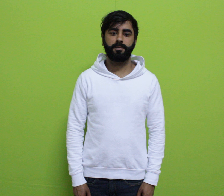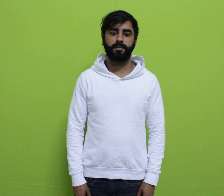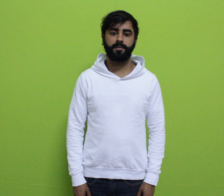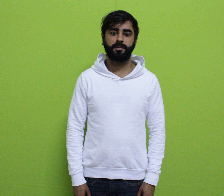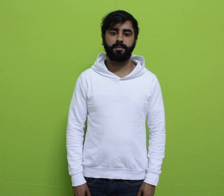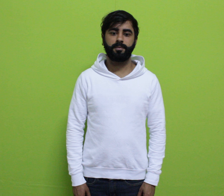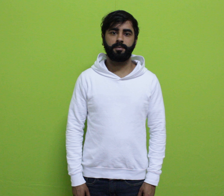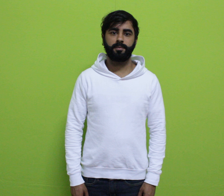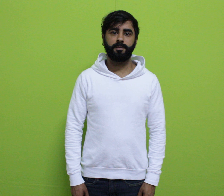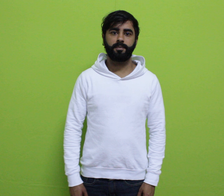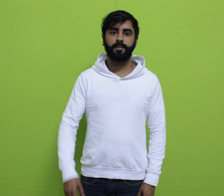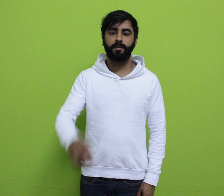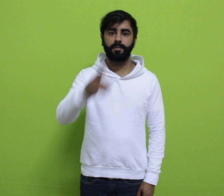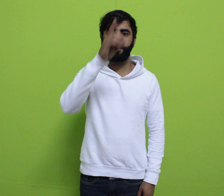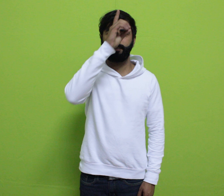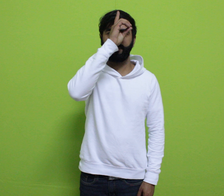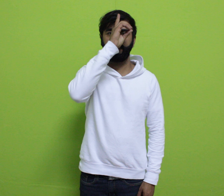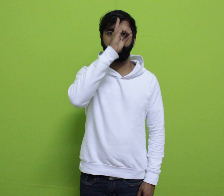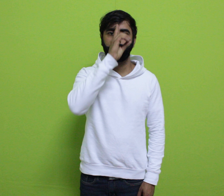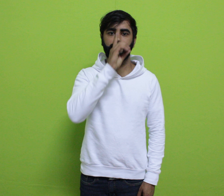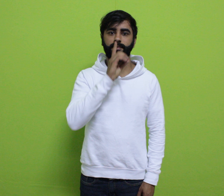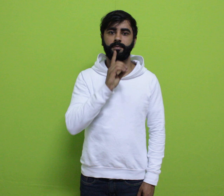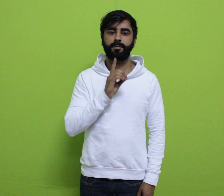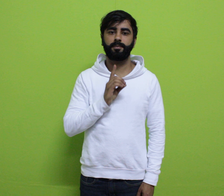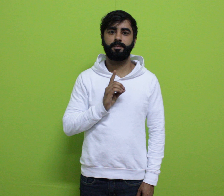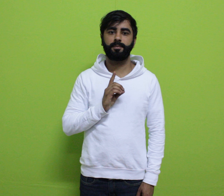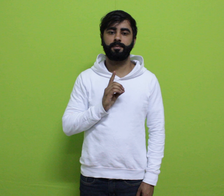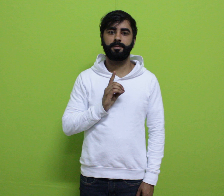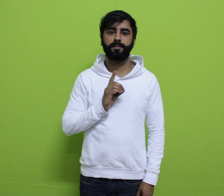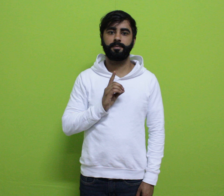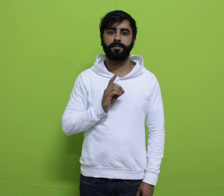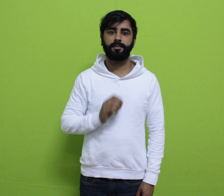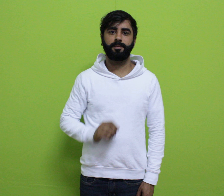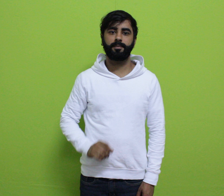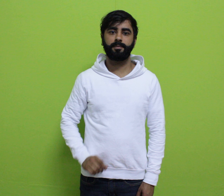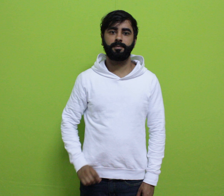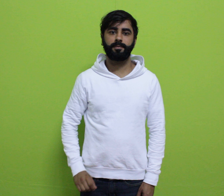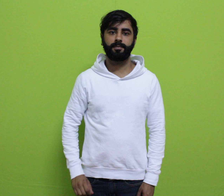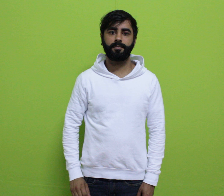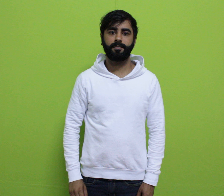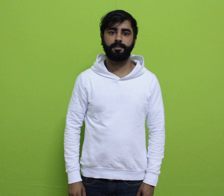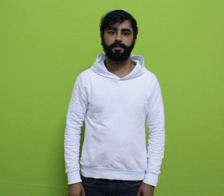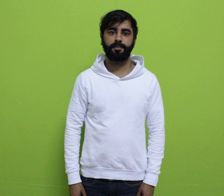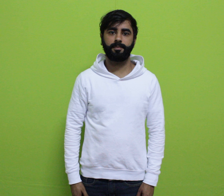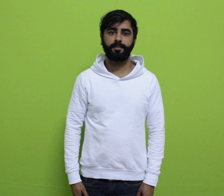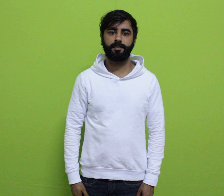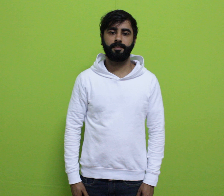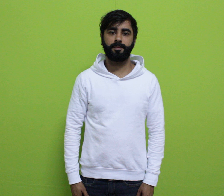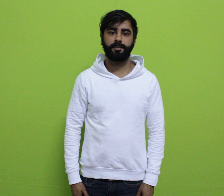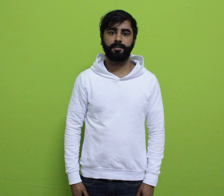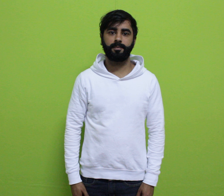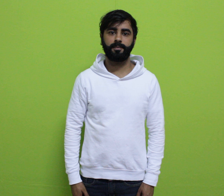amarelo